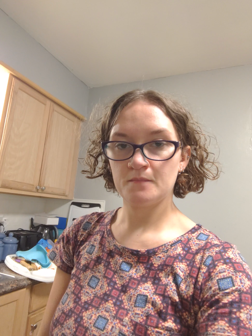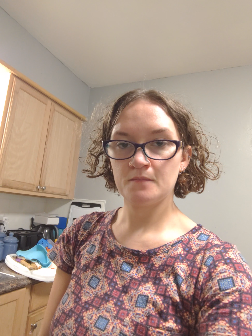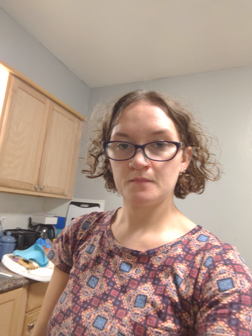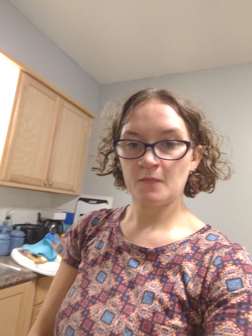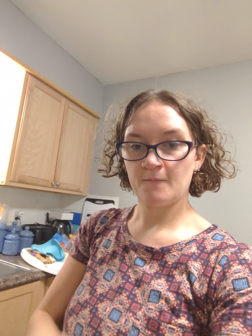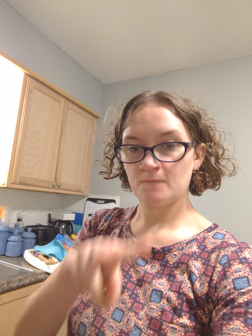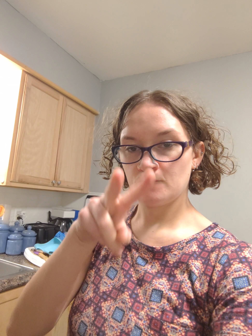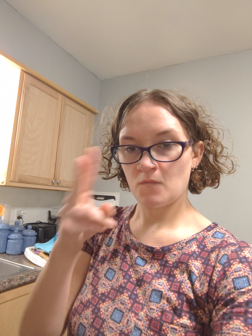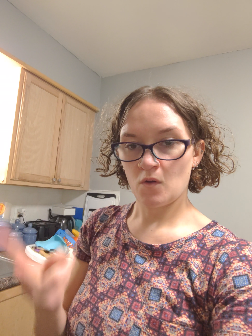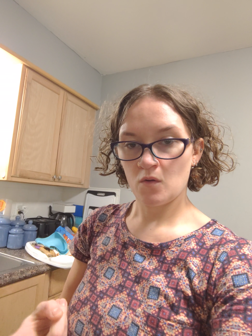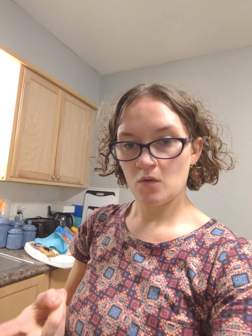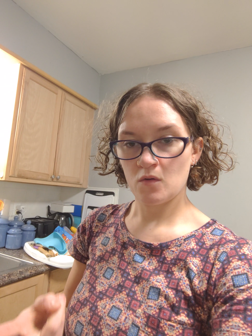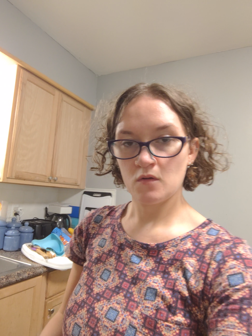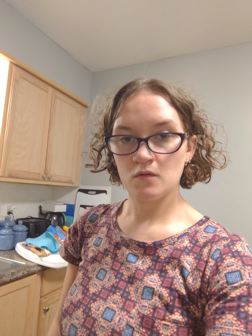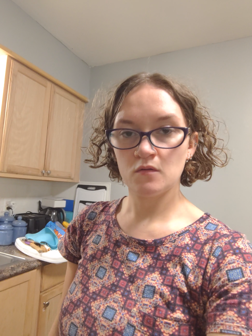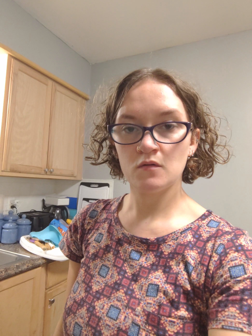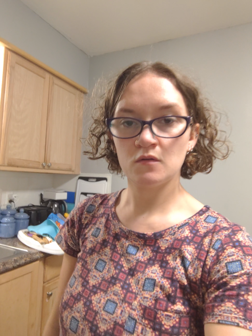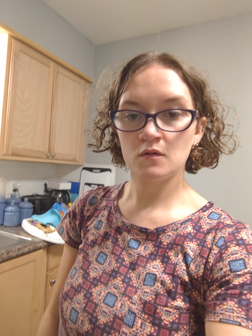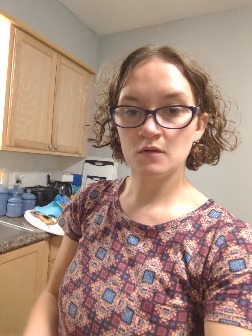fall